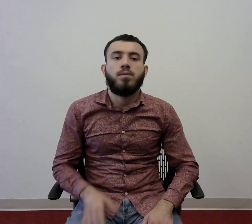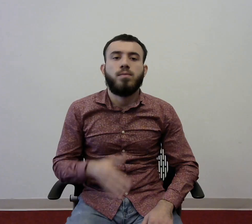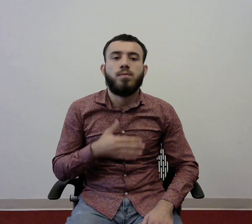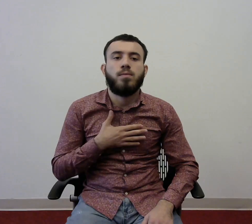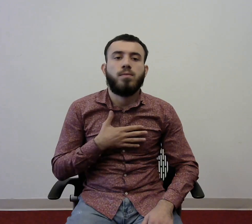mən